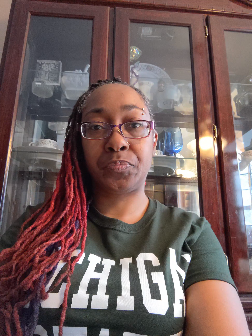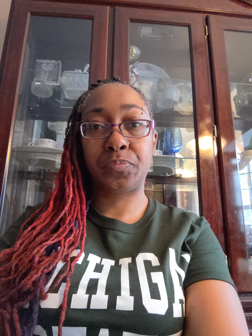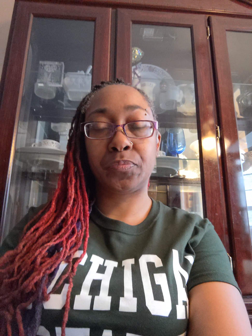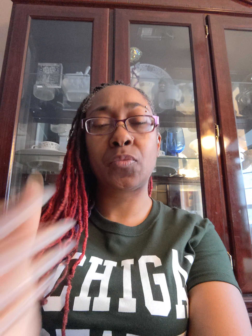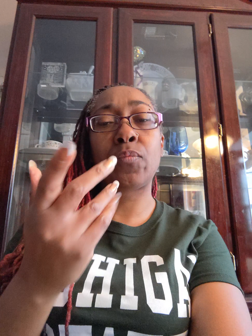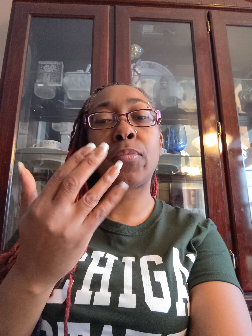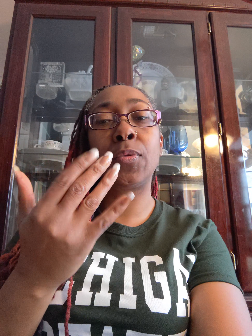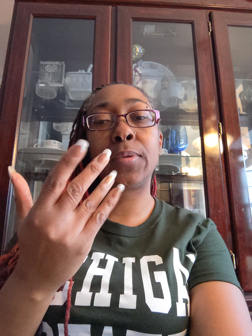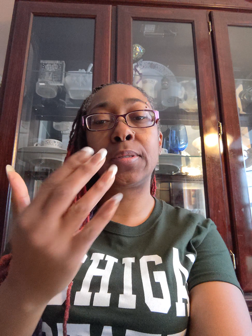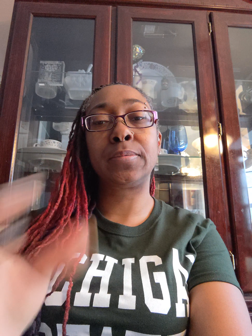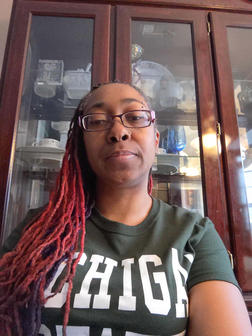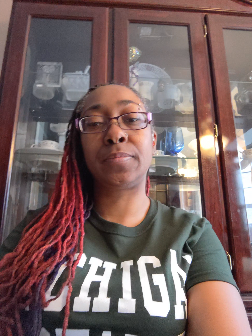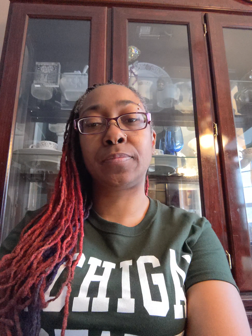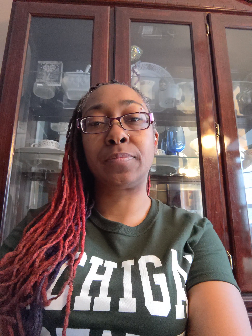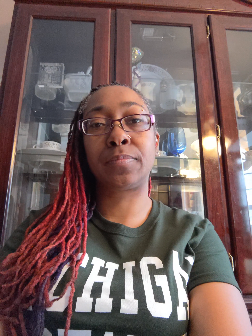wait